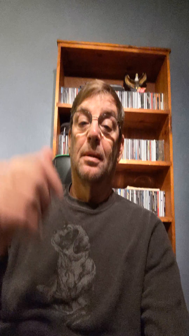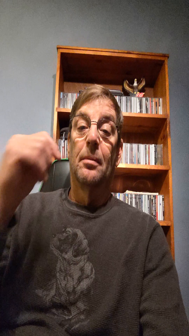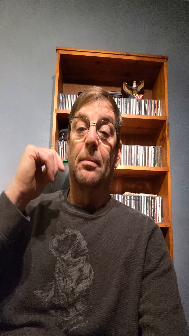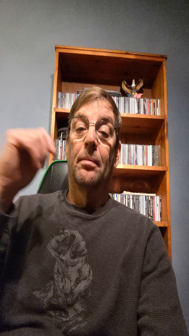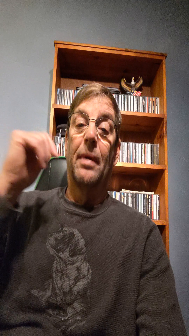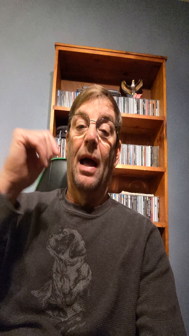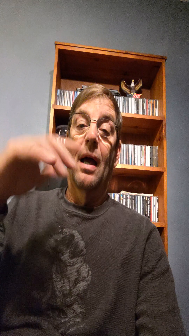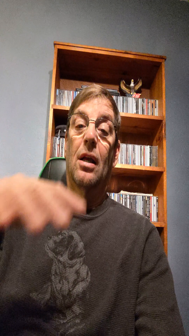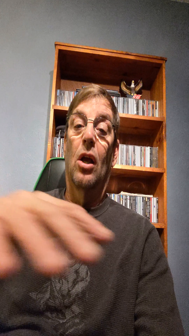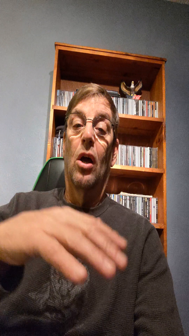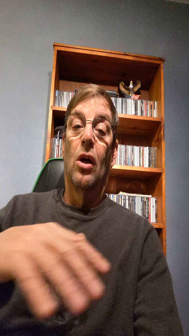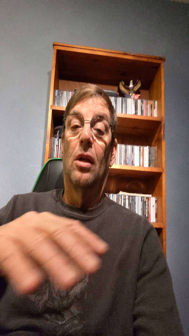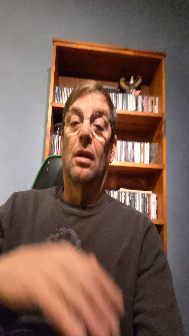backyard